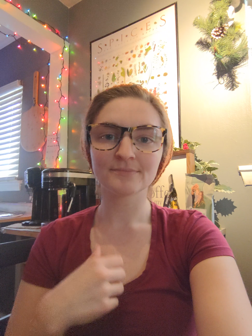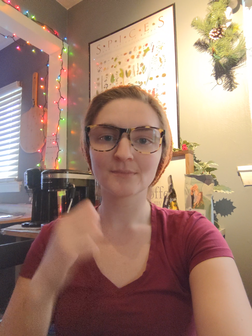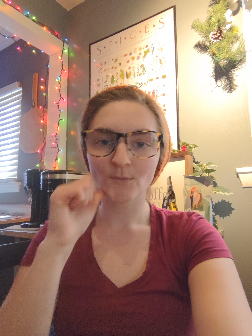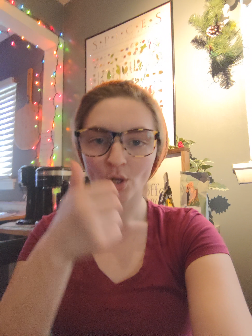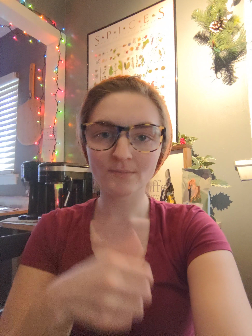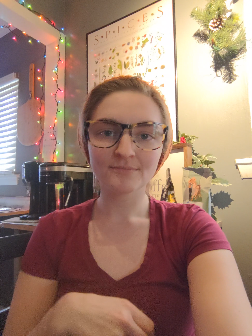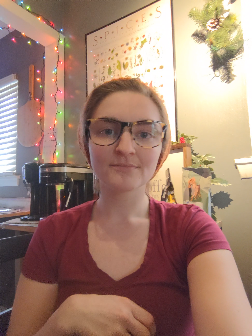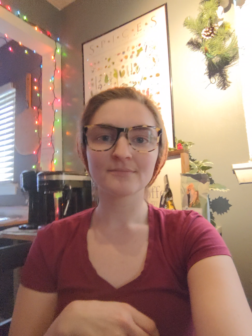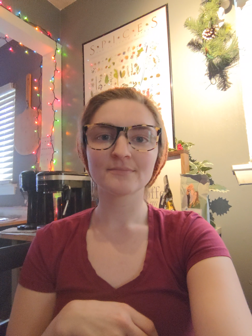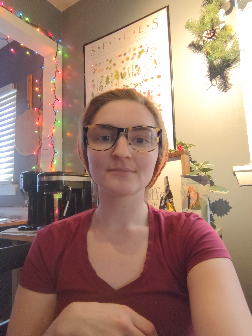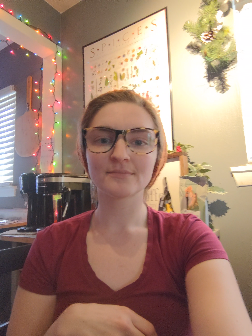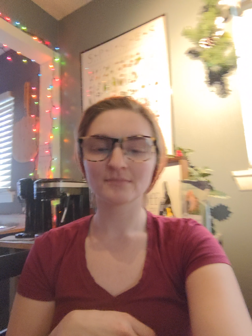tomorrow